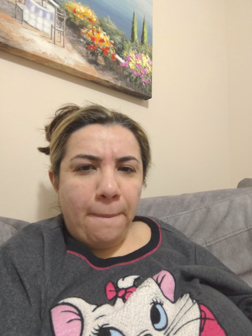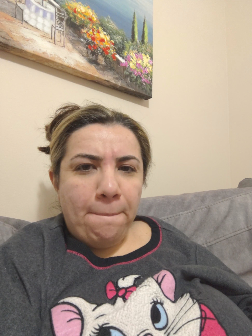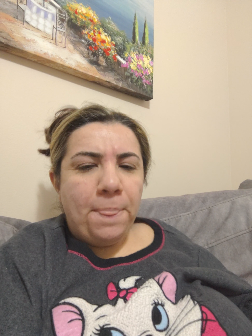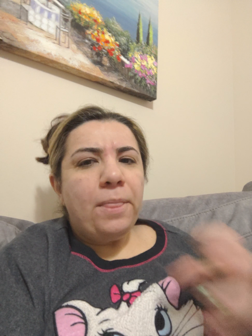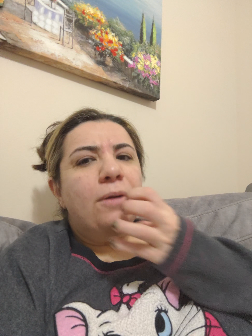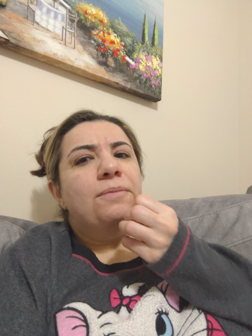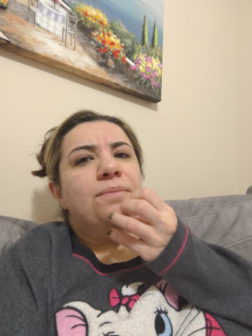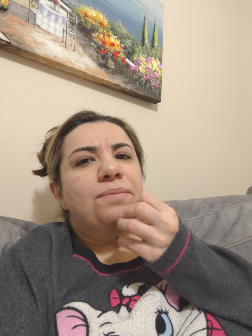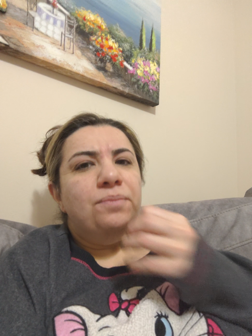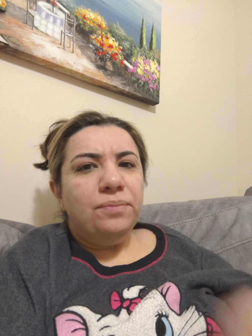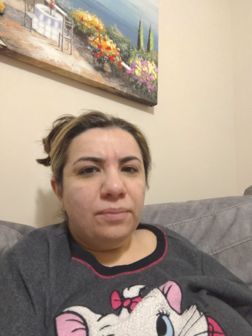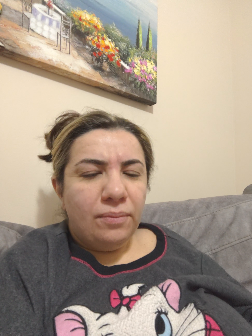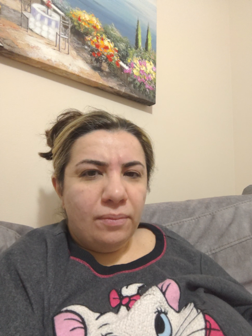underwear